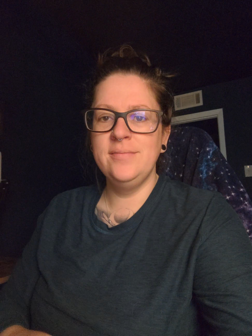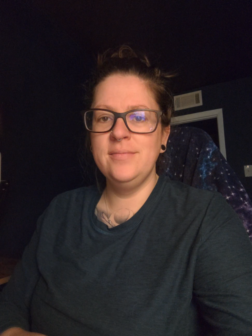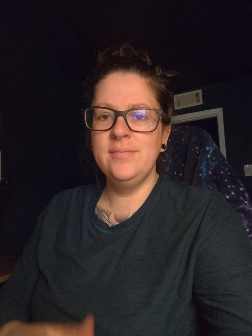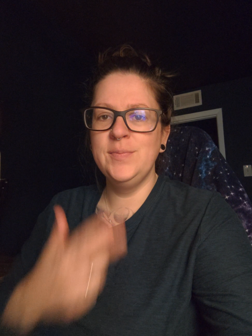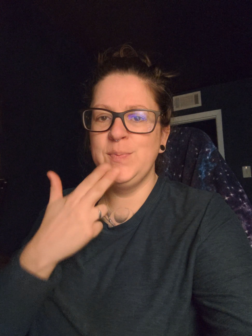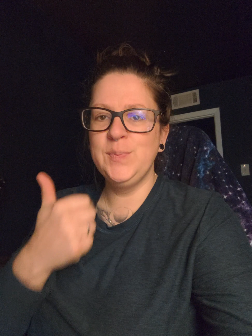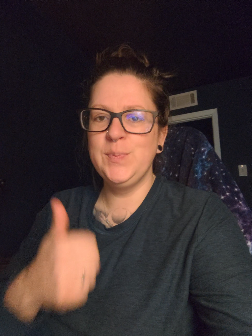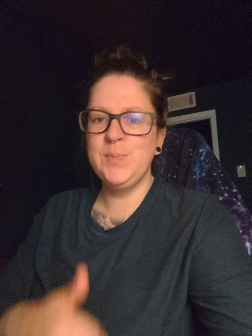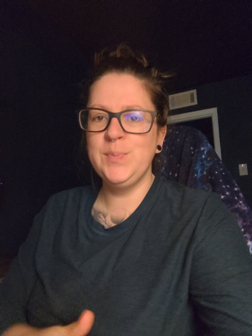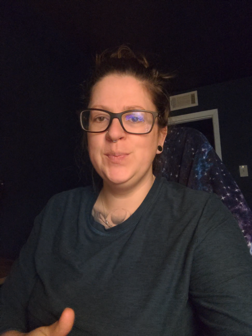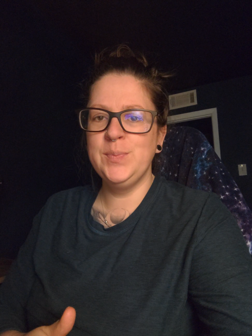cute